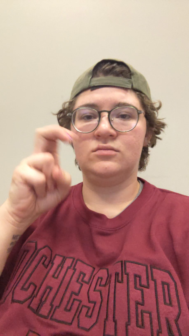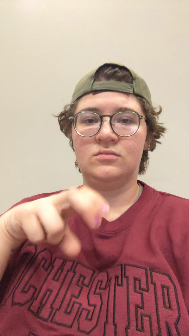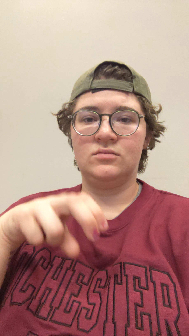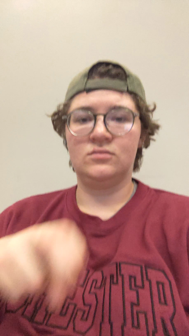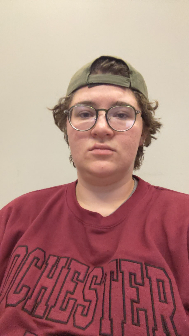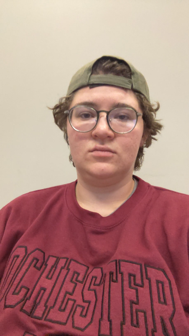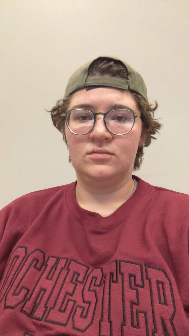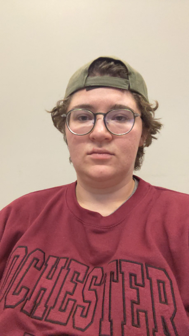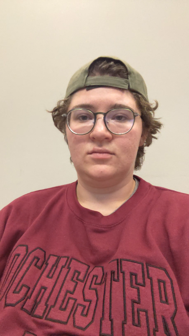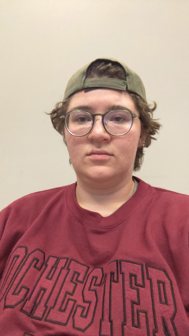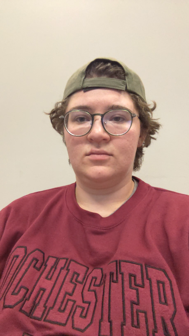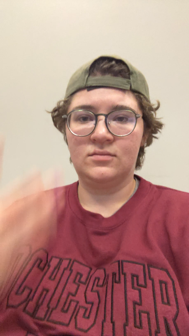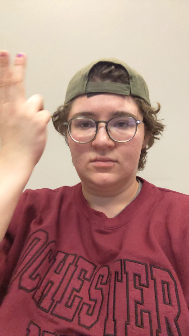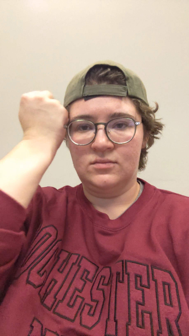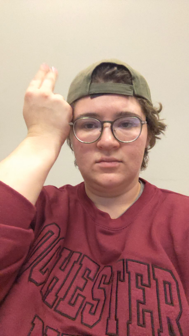bunny